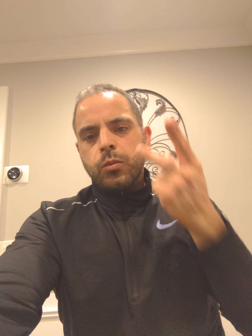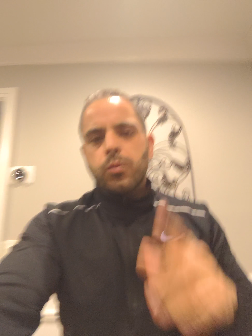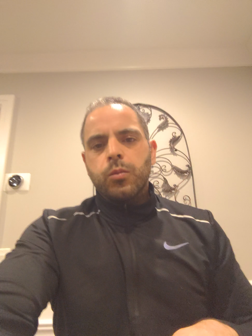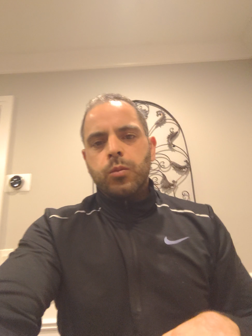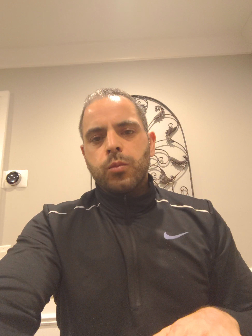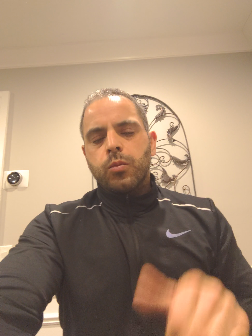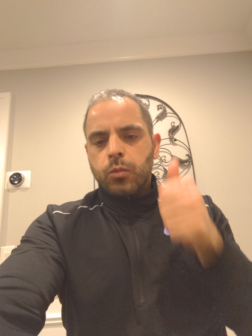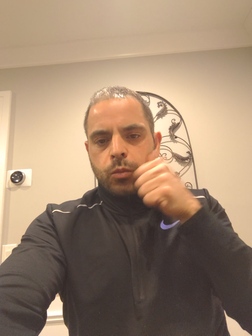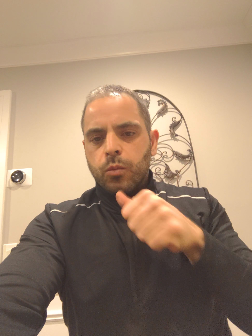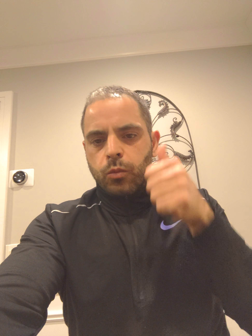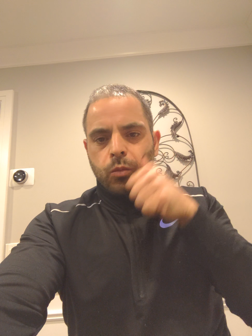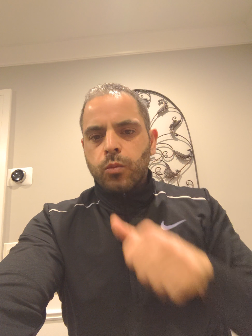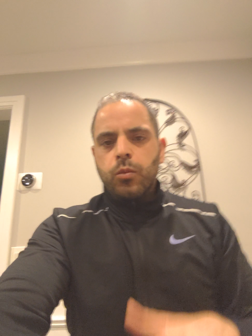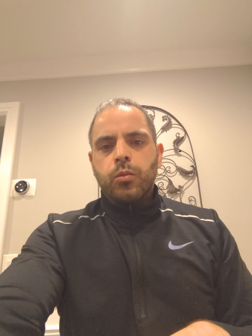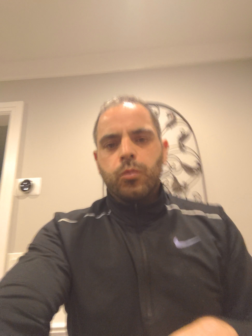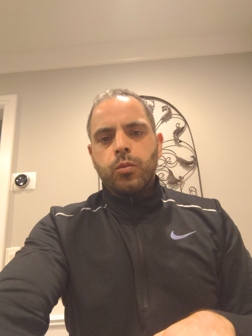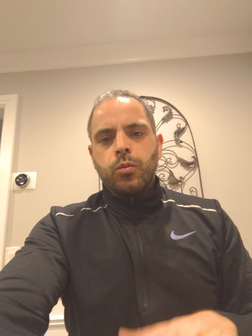girl